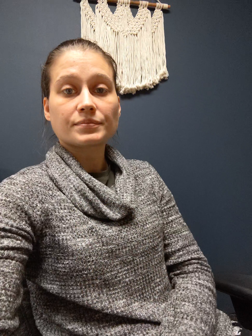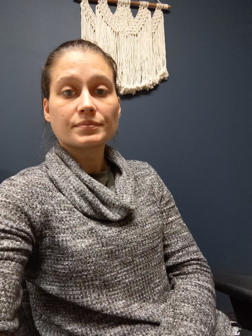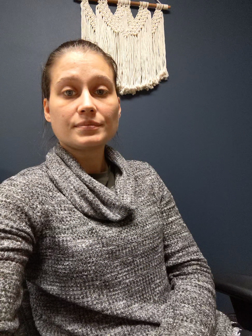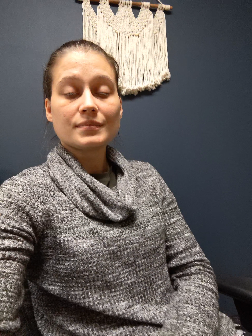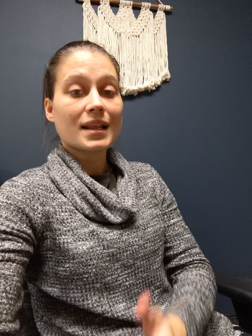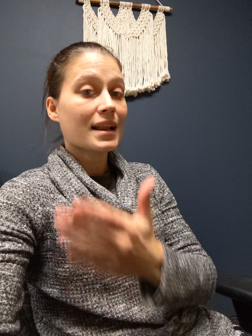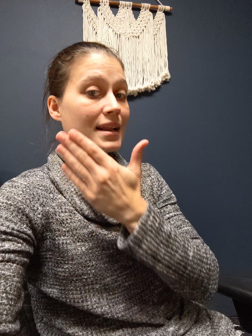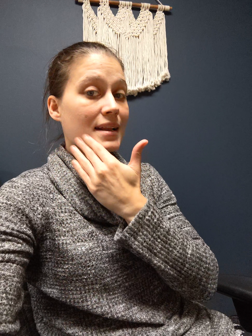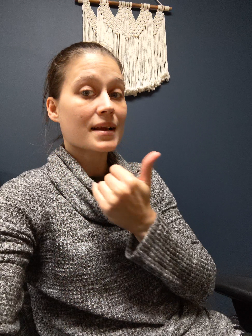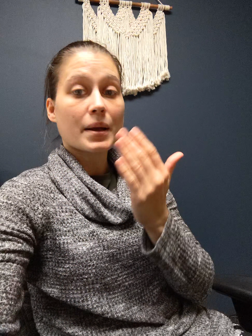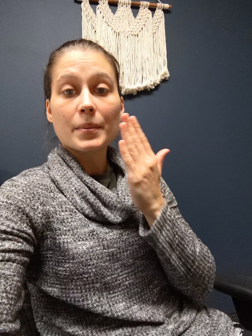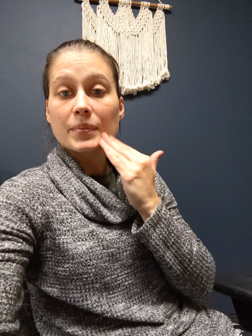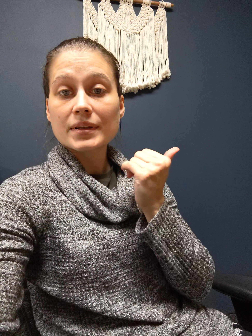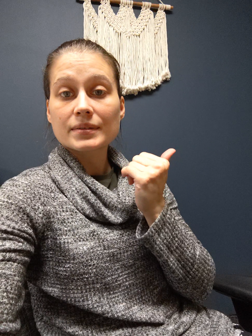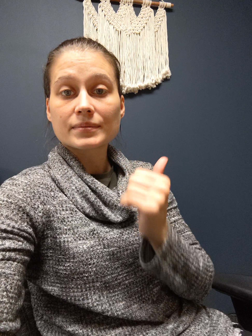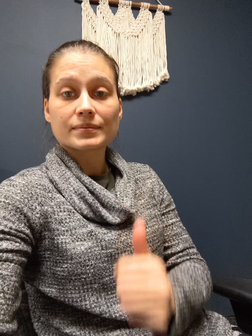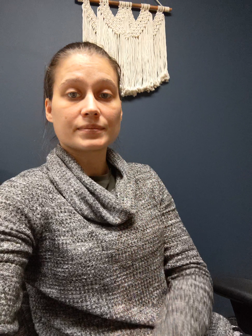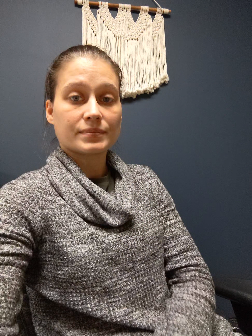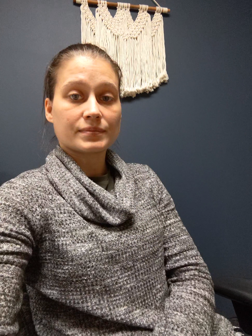napkin